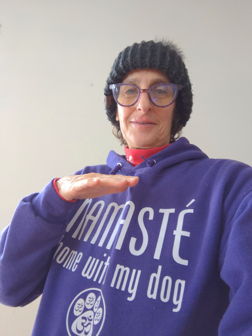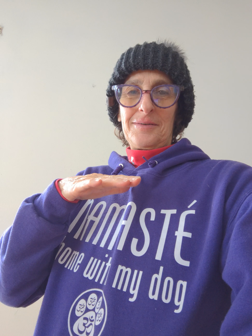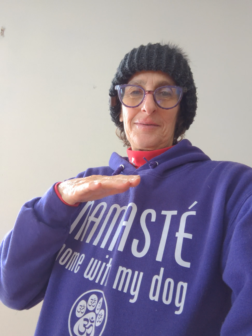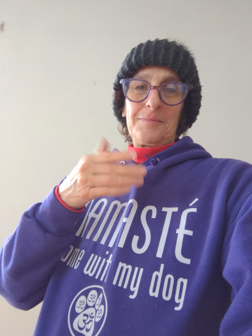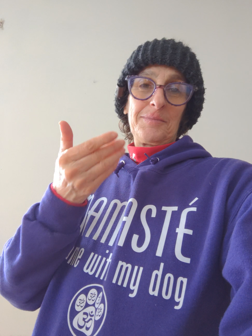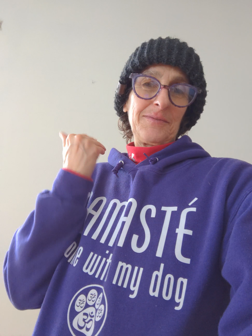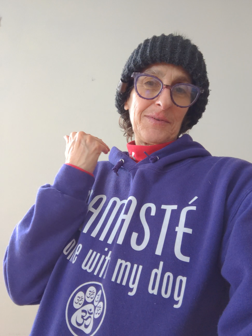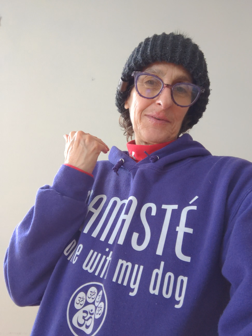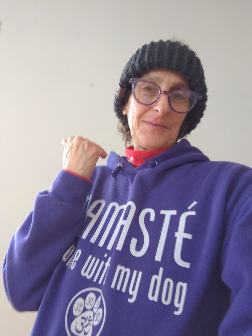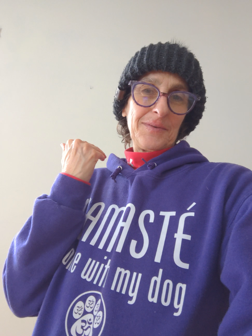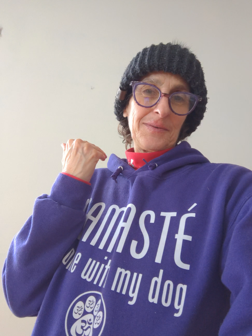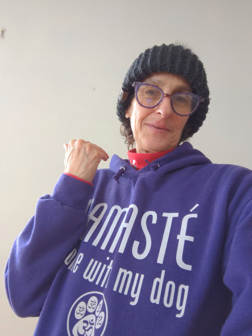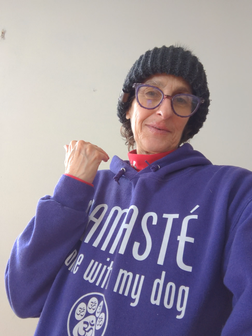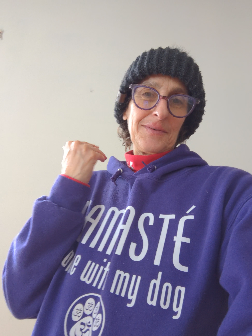before